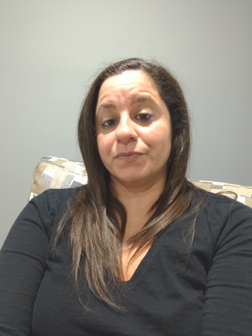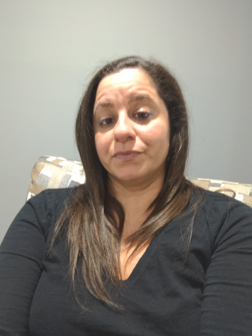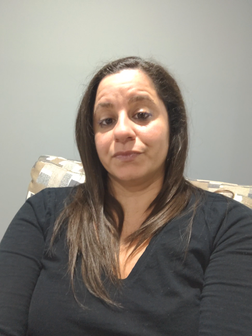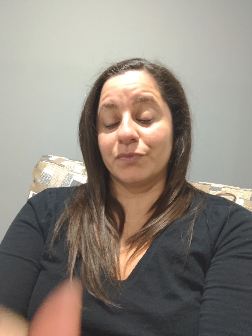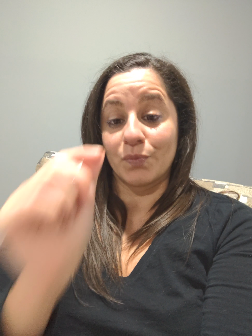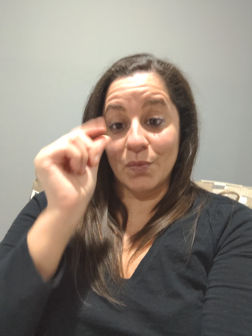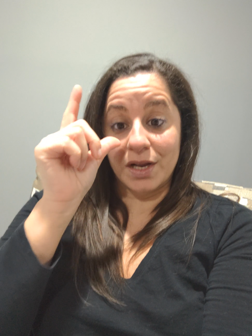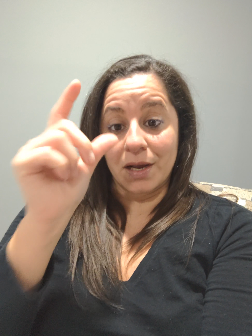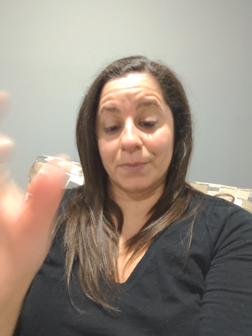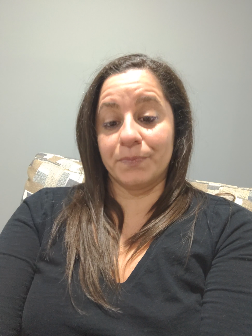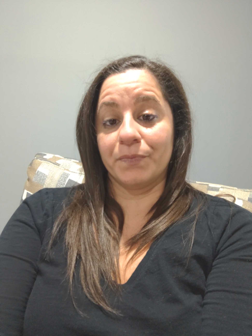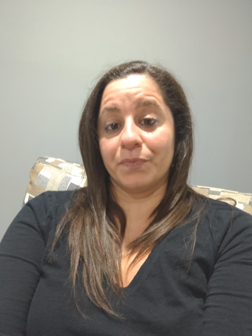wake